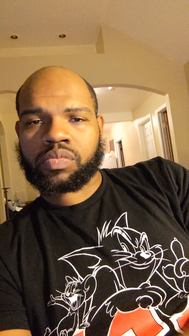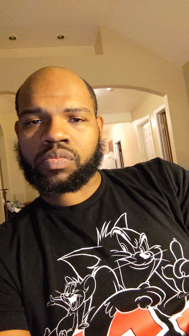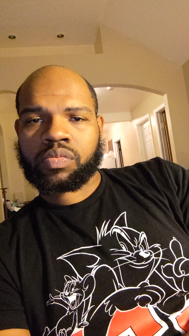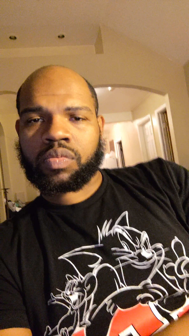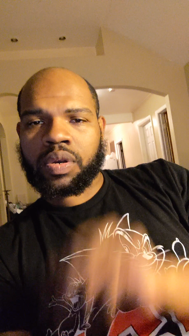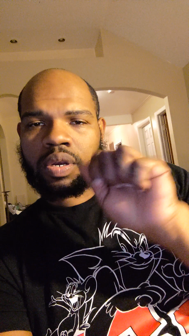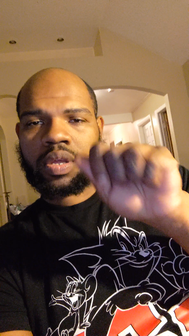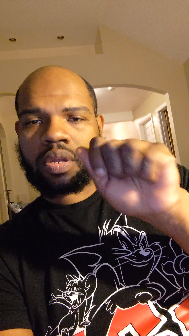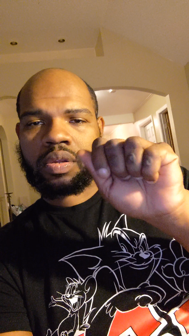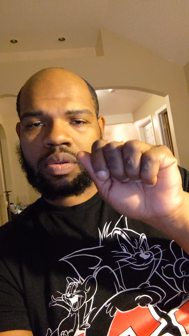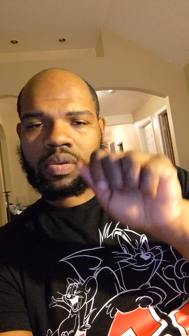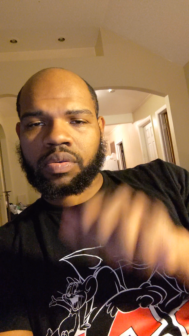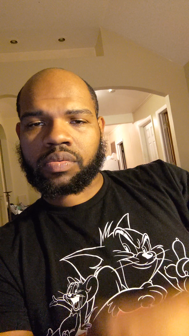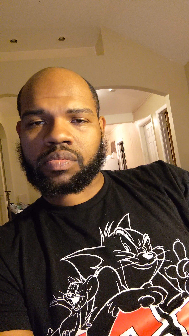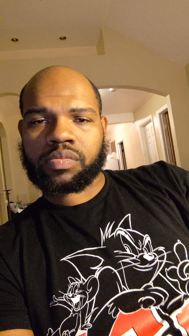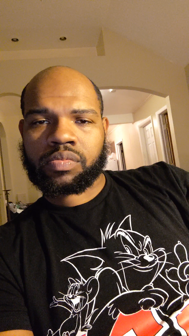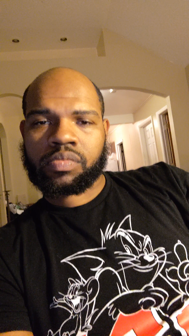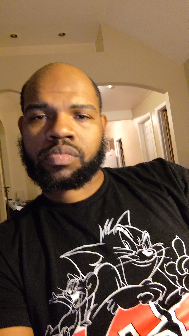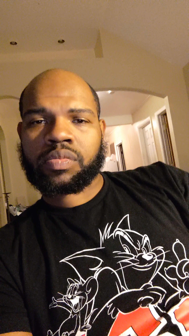knock